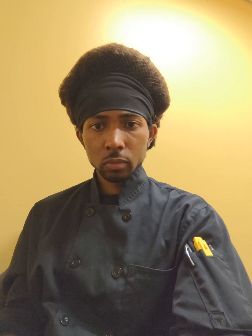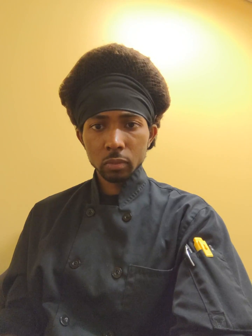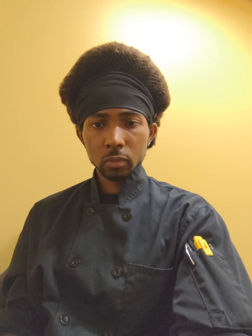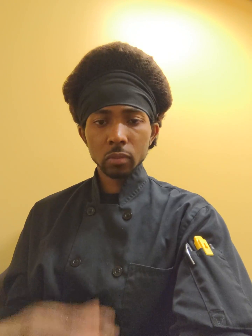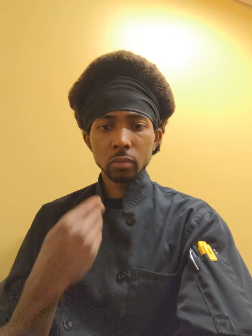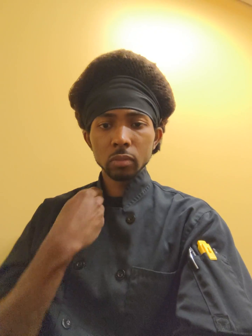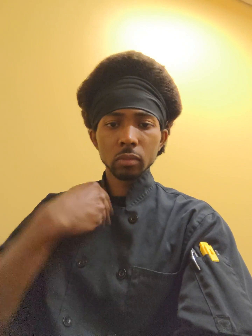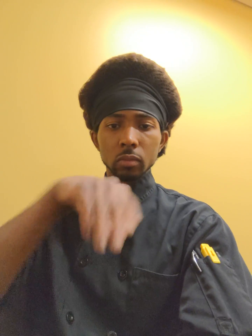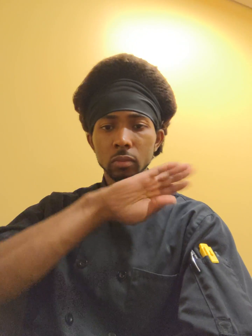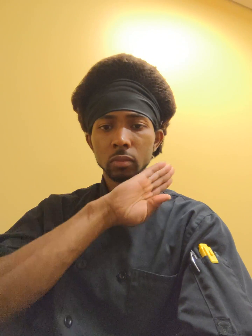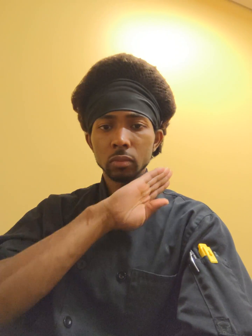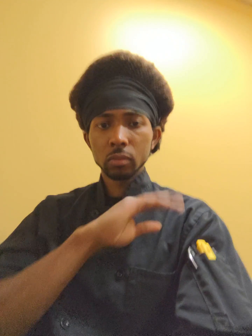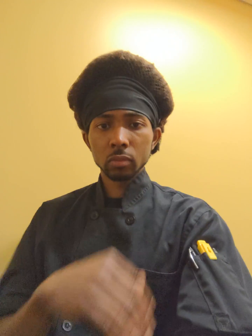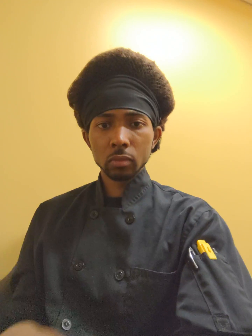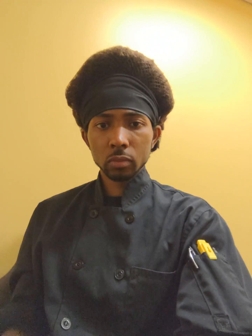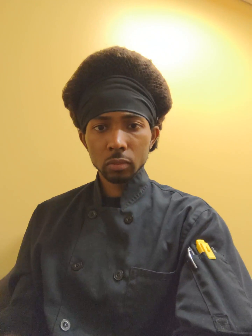scarf